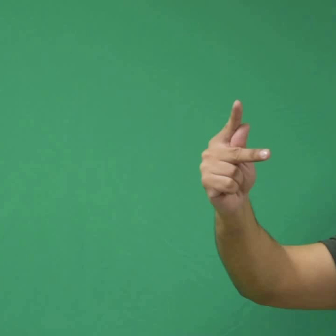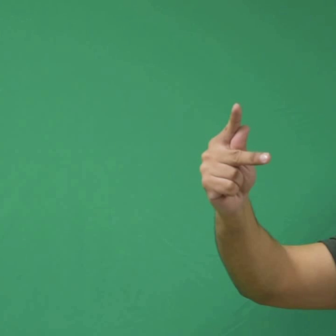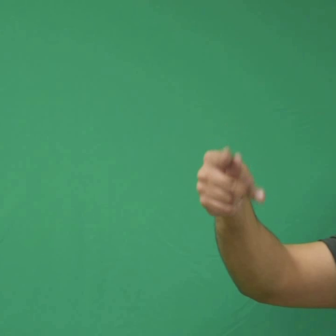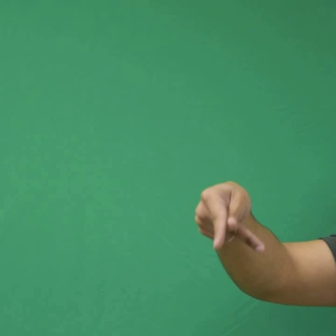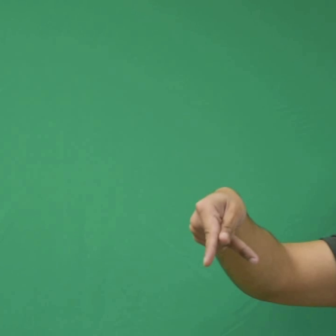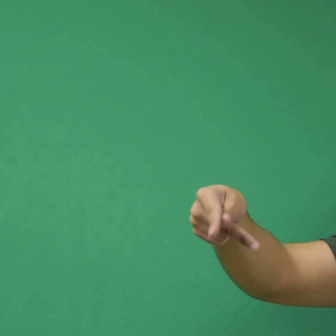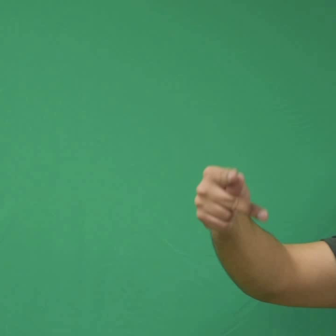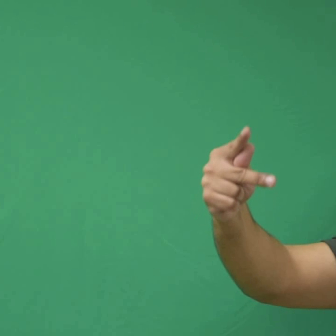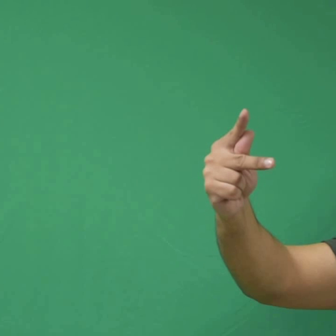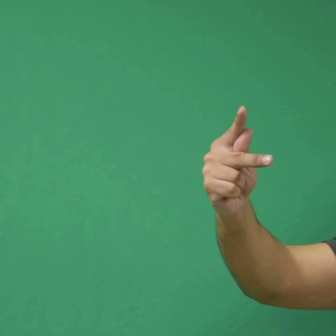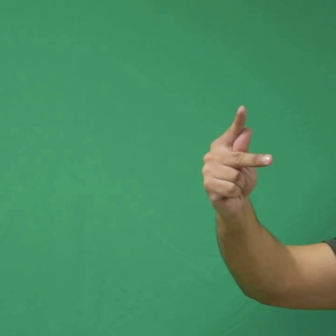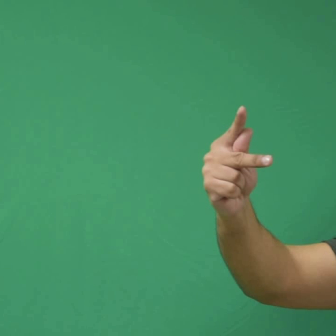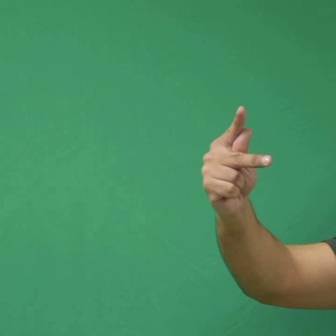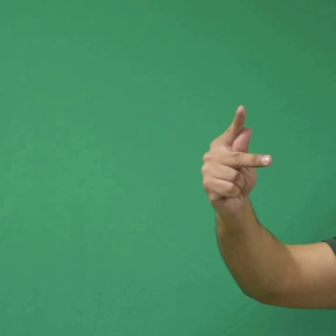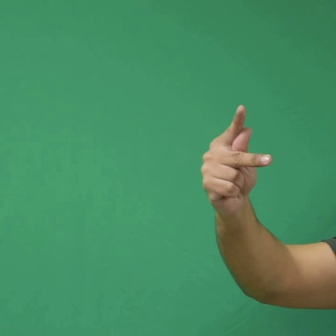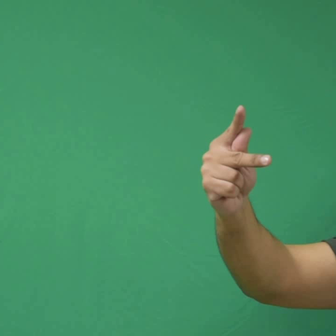K